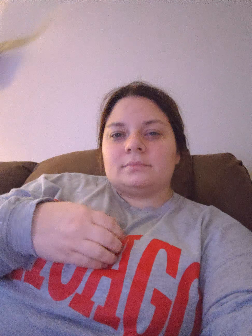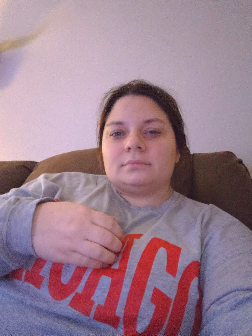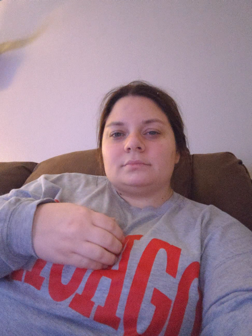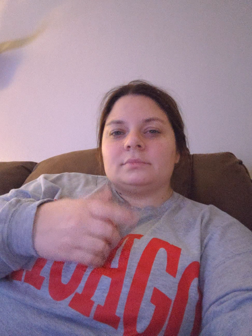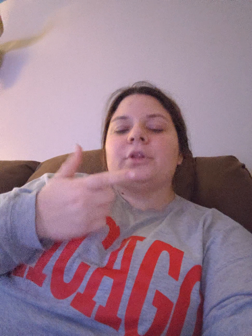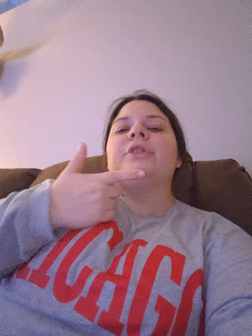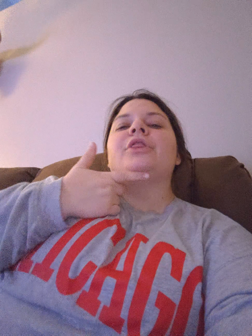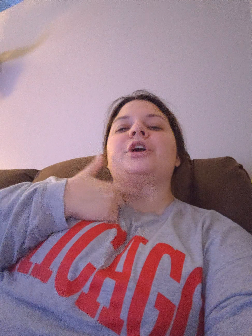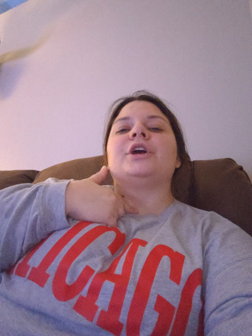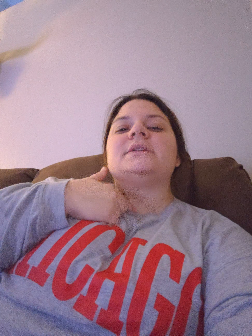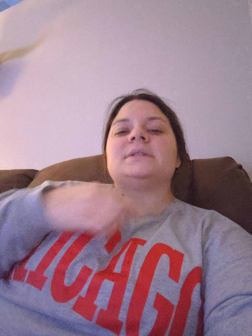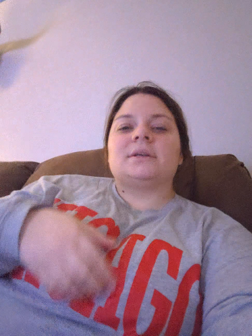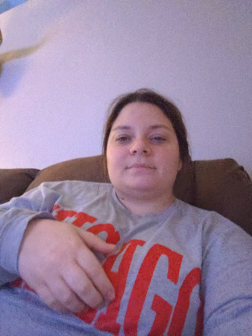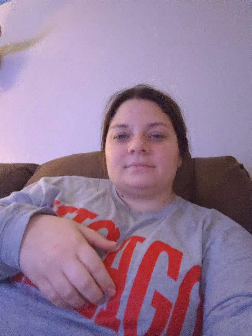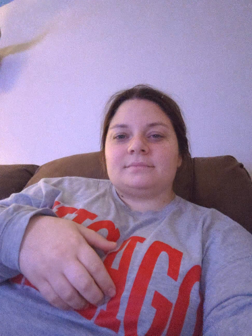thirsty